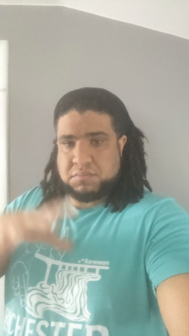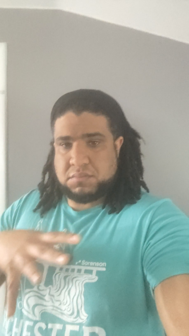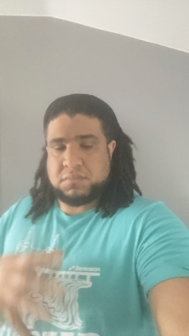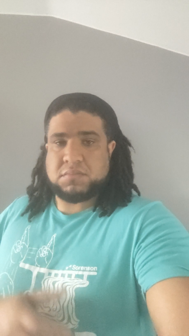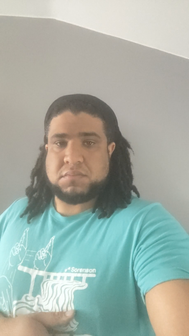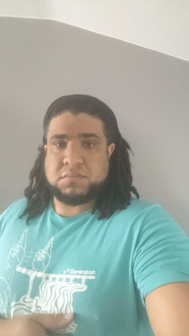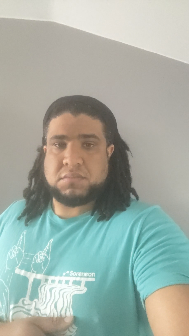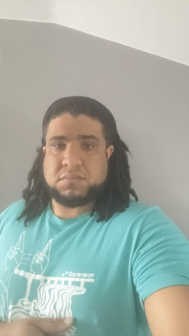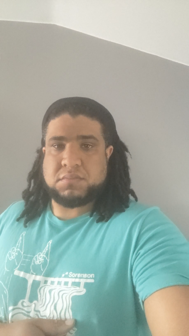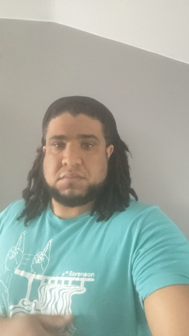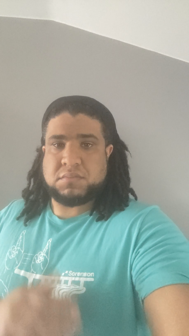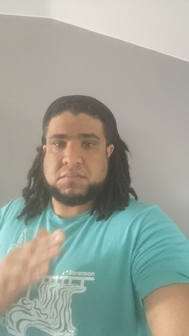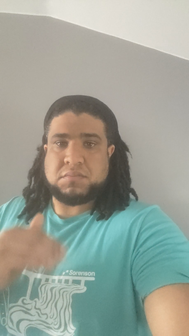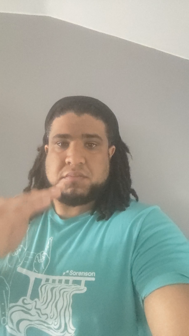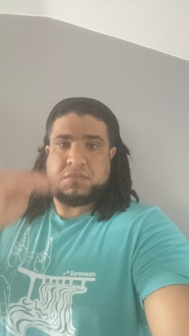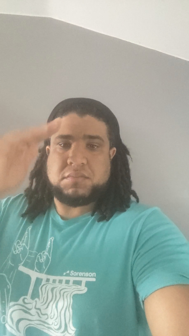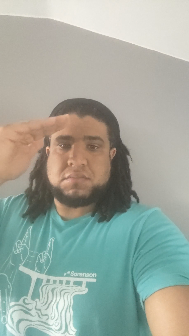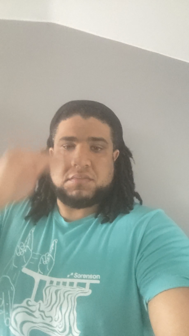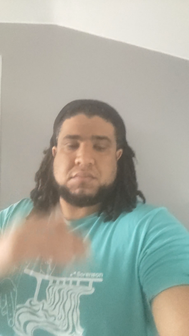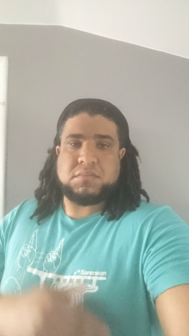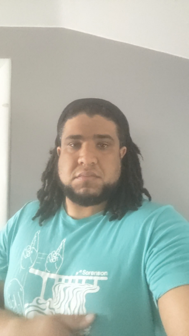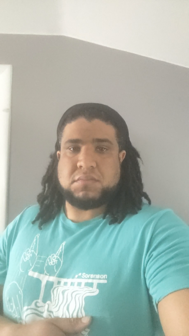build